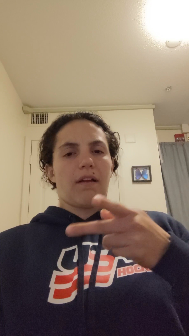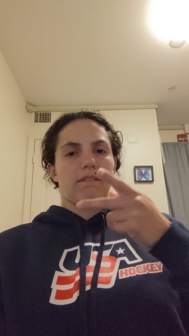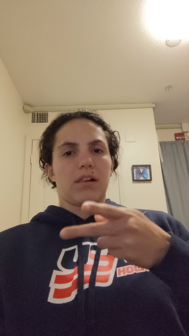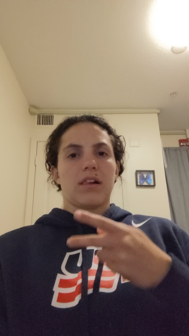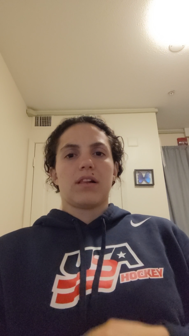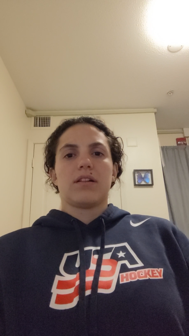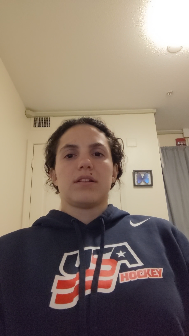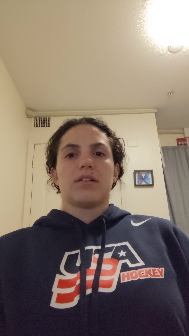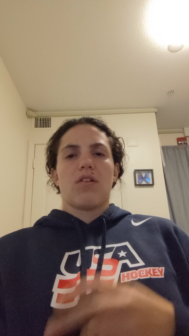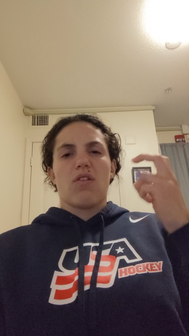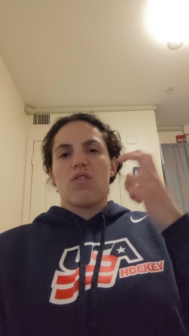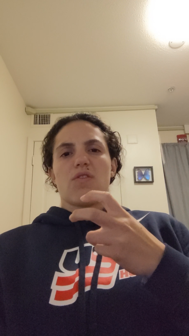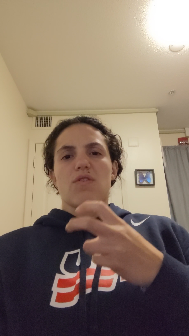hard